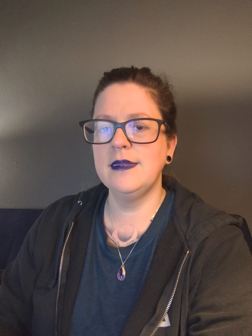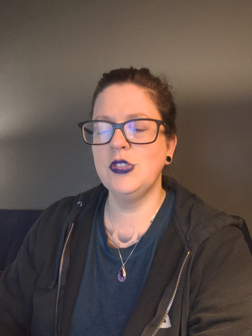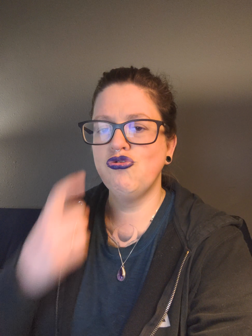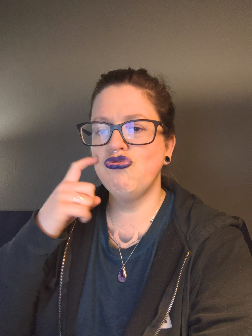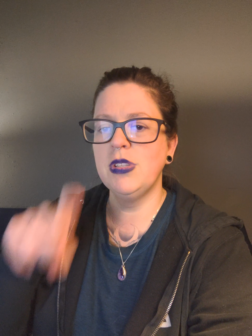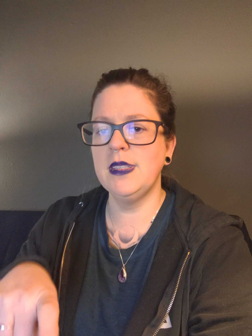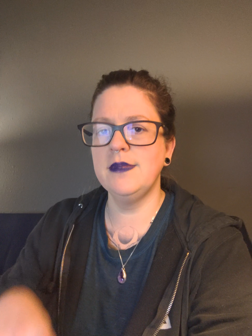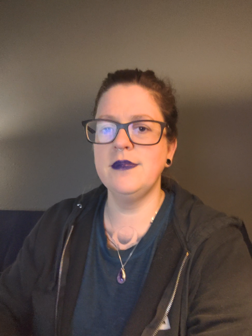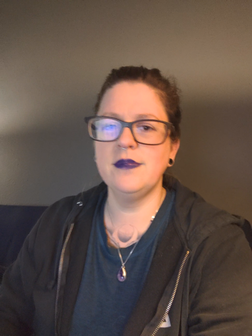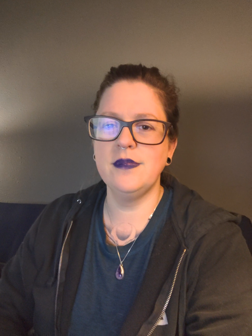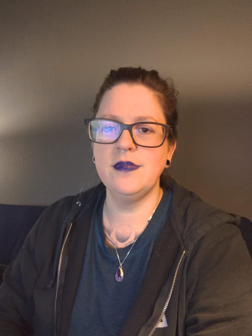cry